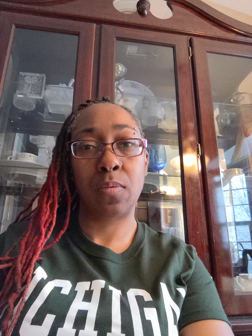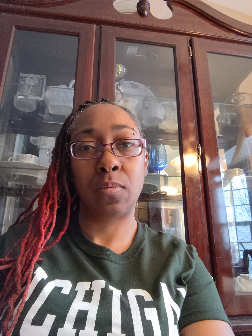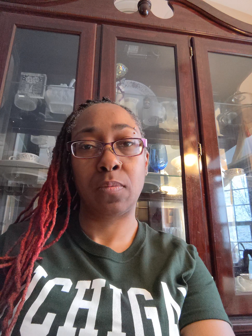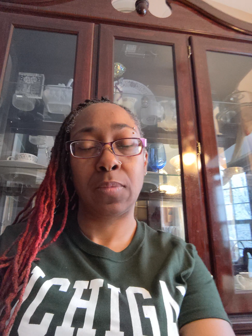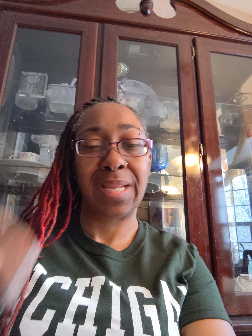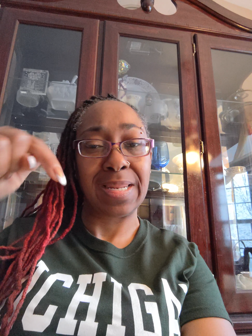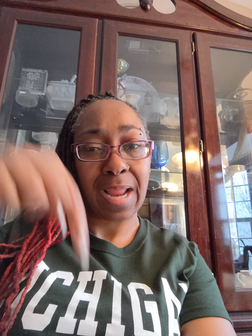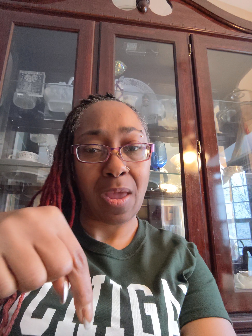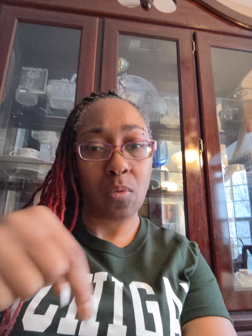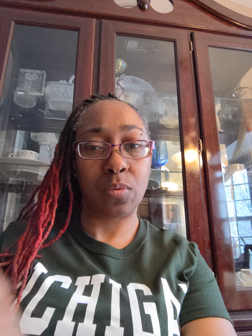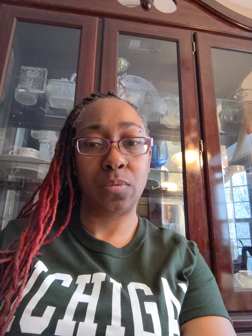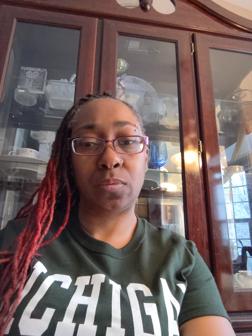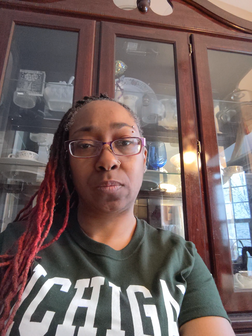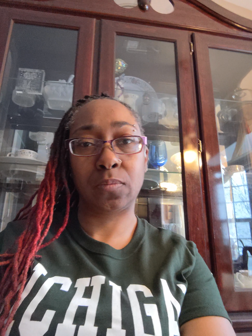down